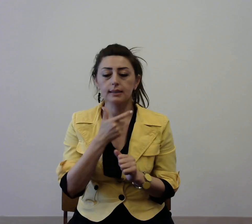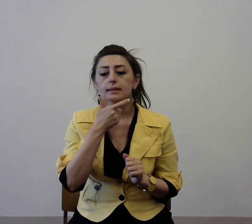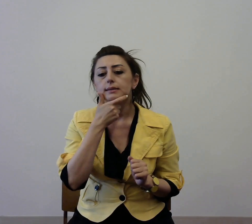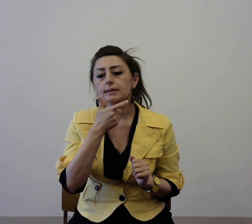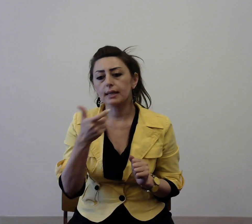baxmaq